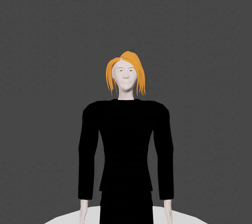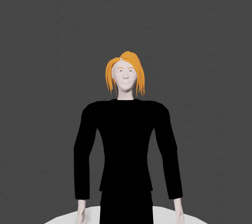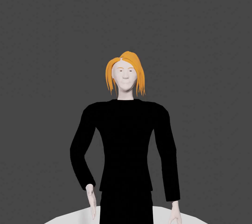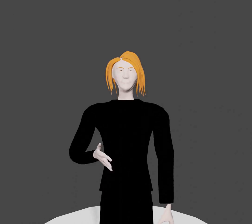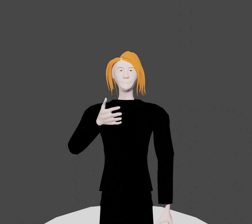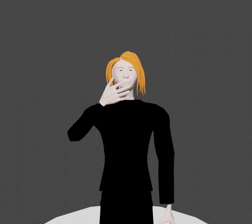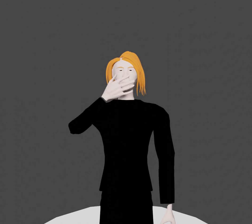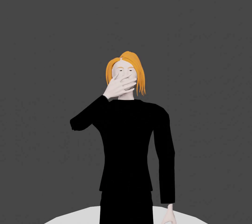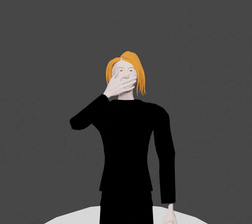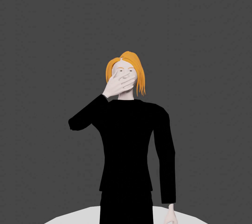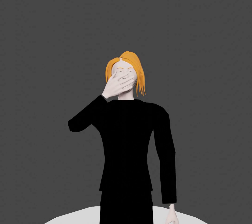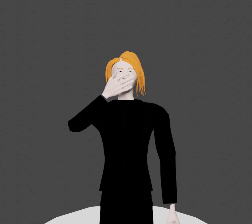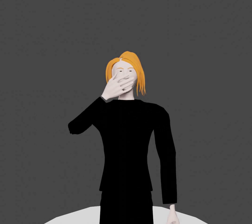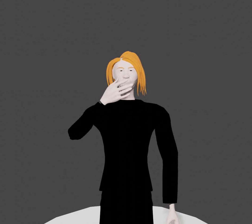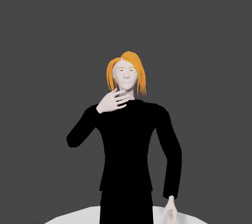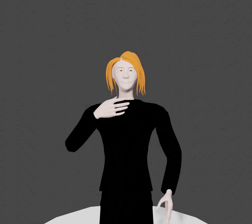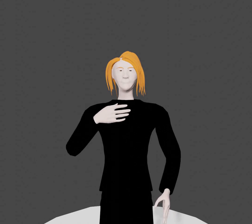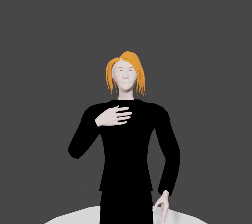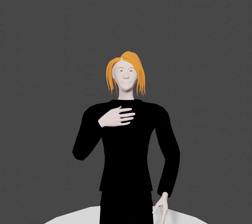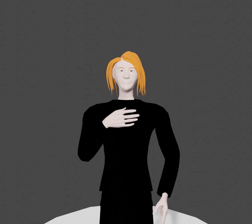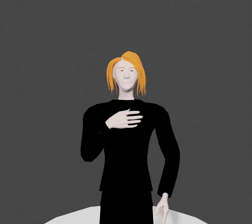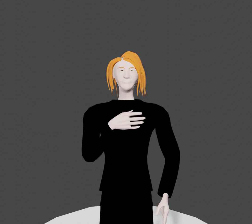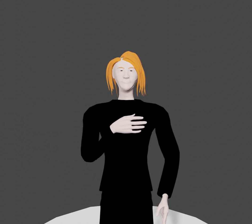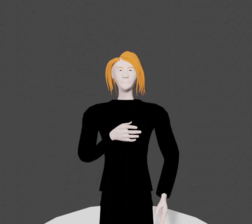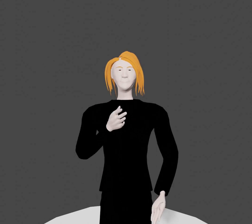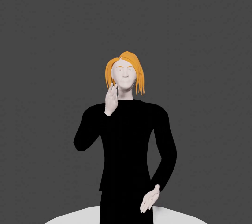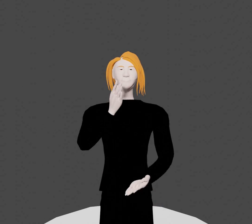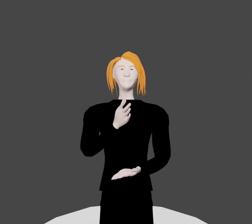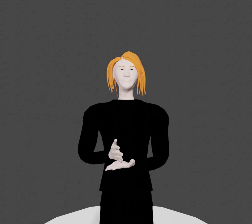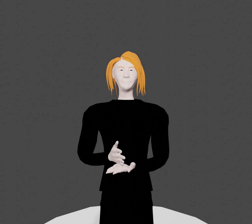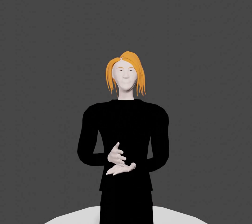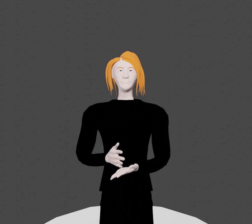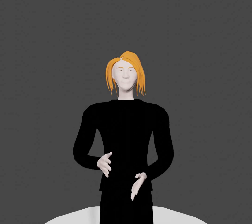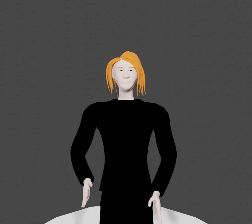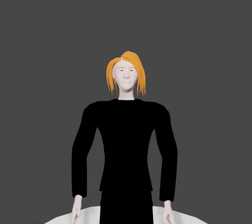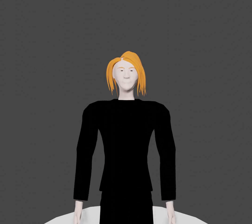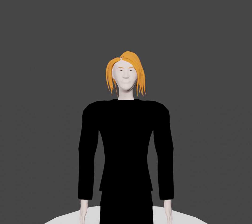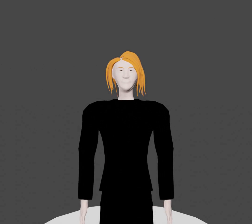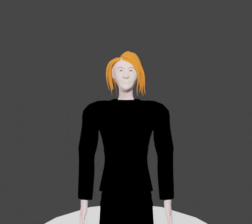Asphyxiate